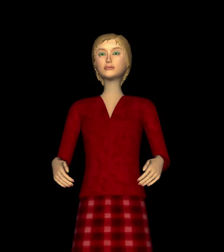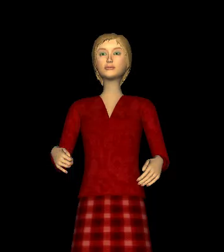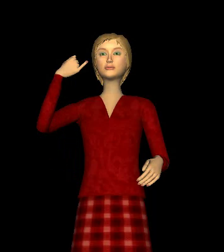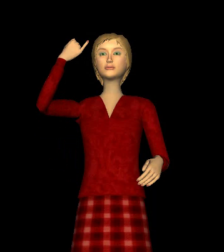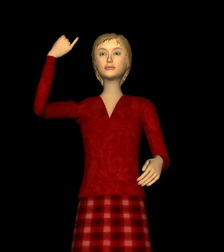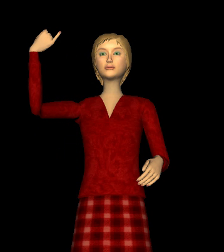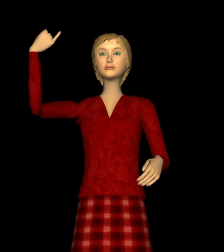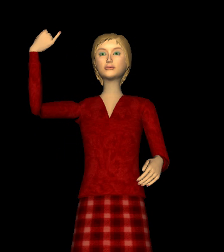فكرة